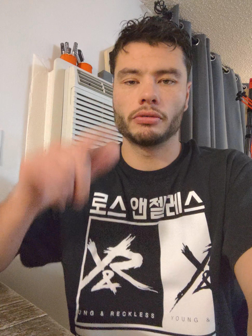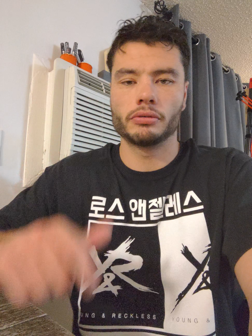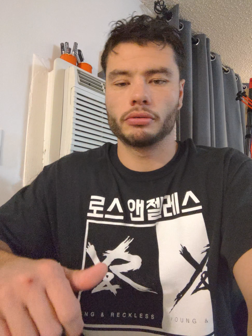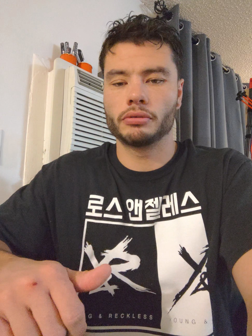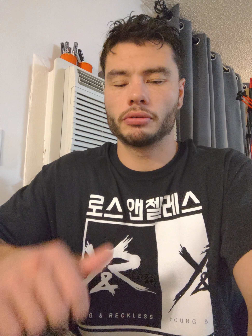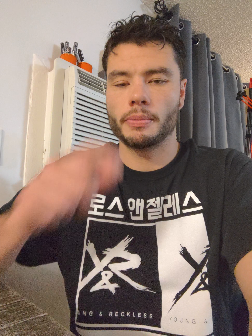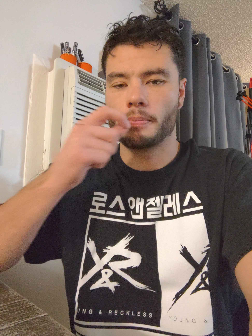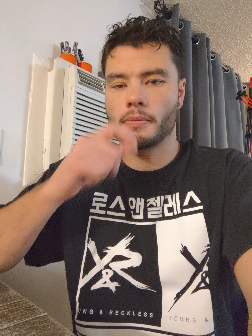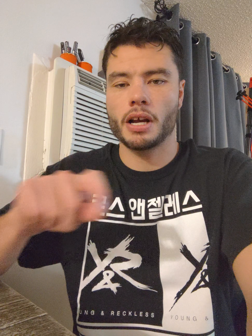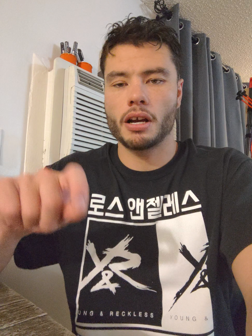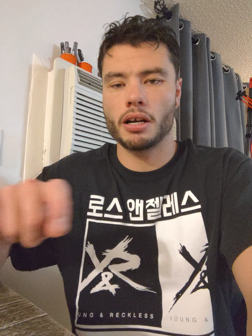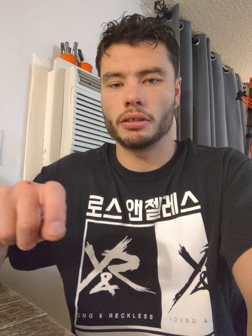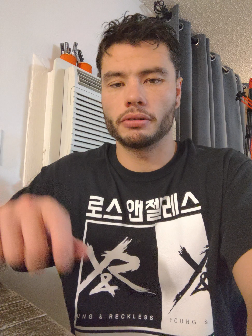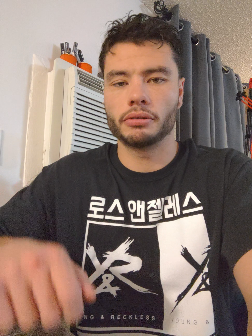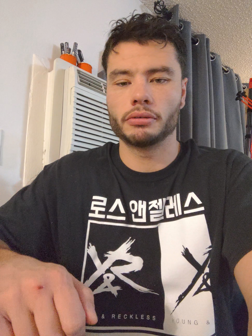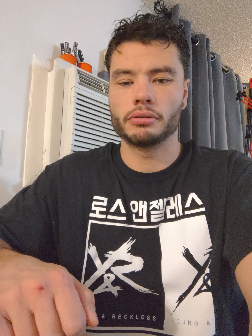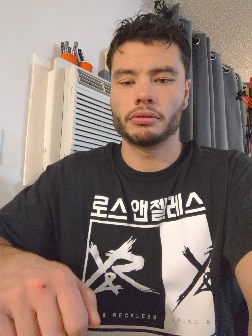pen